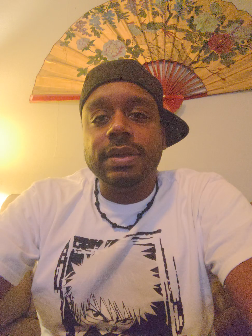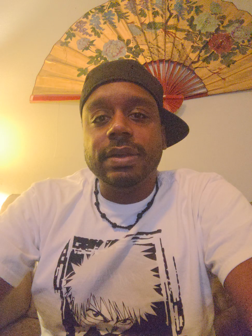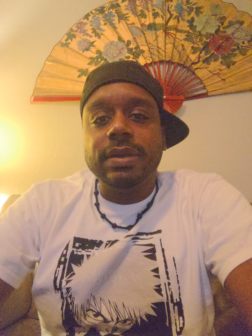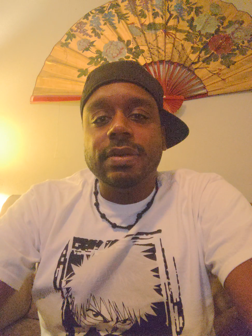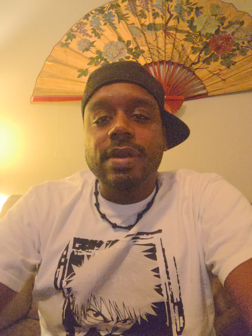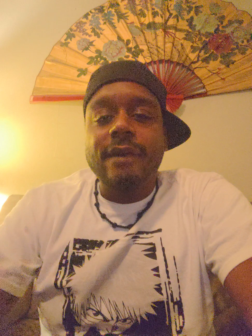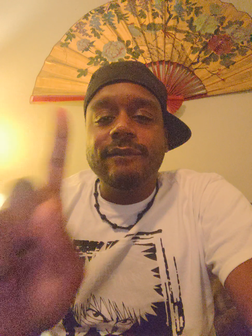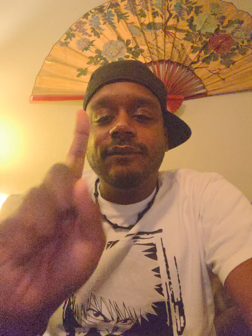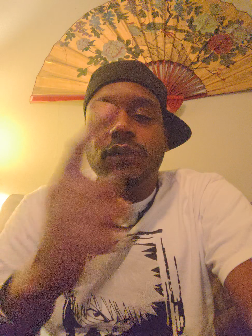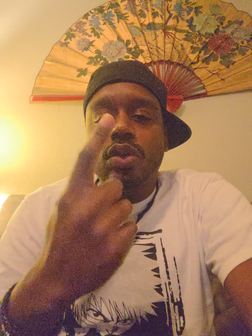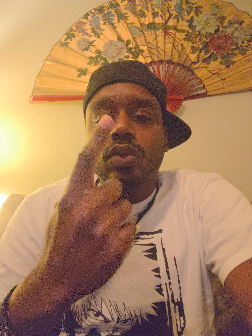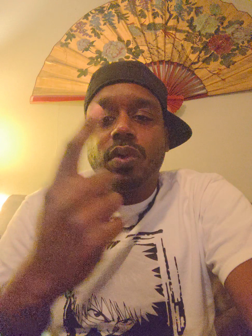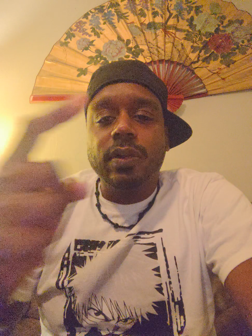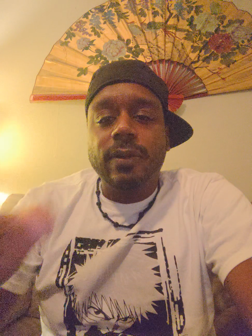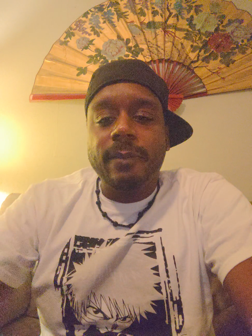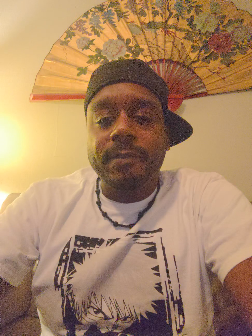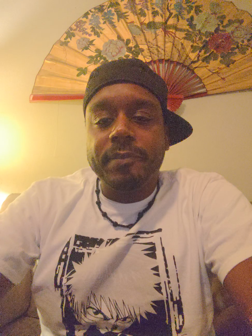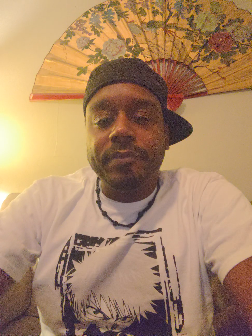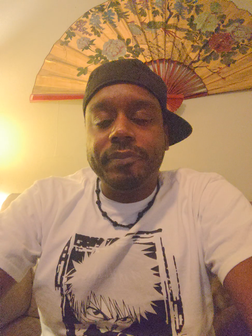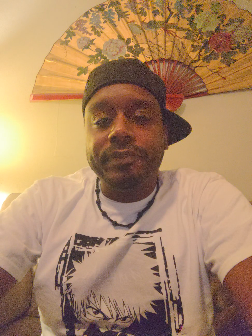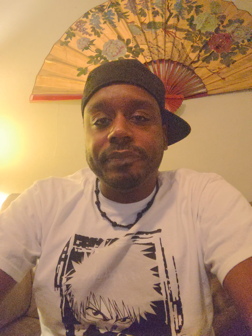first